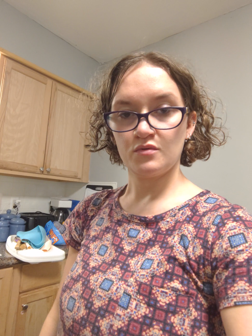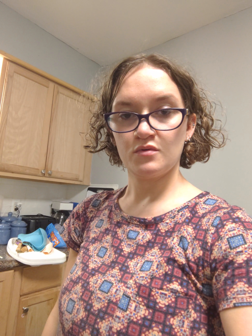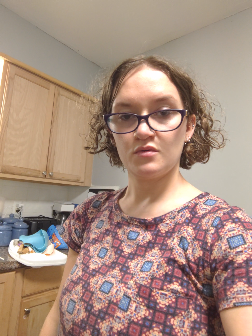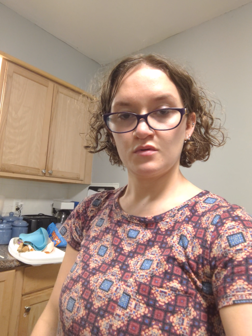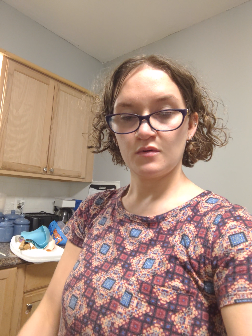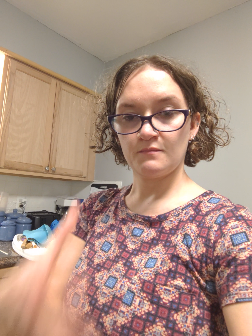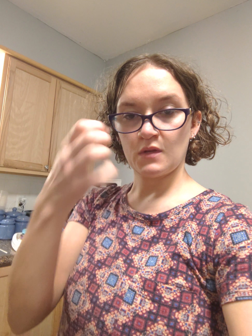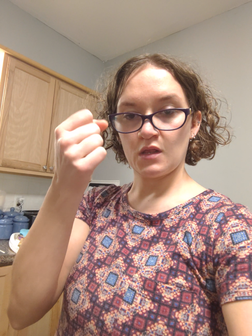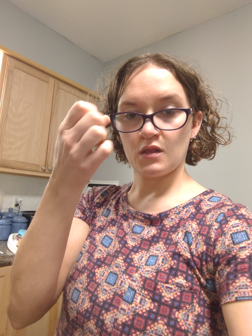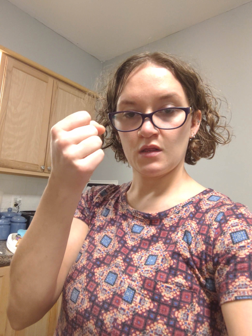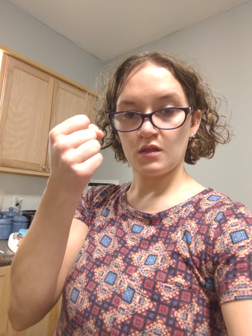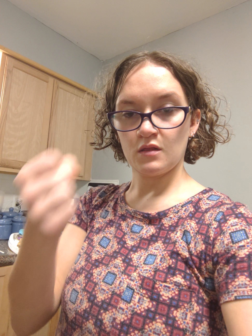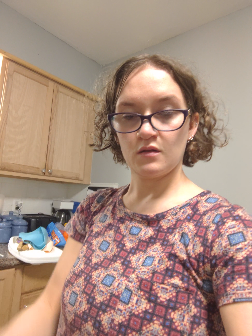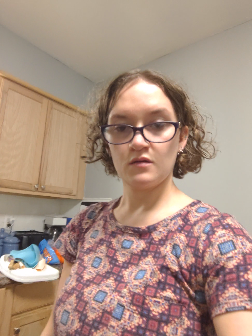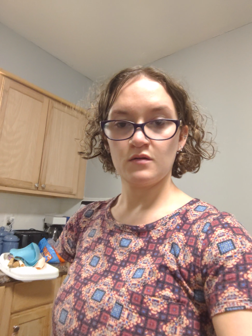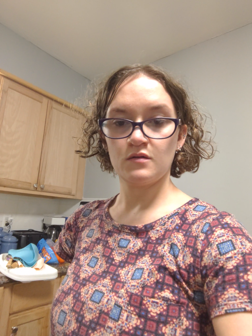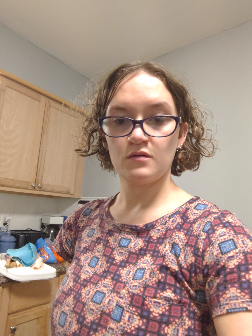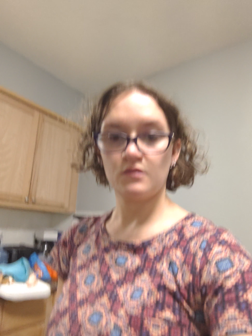milk